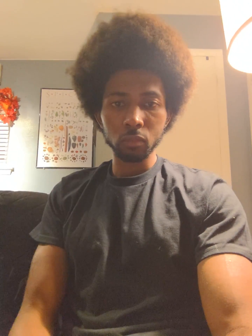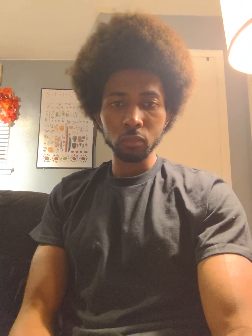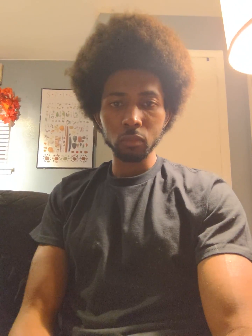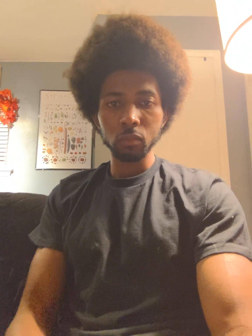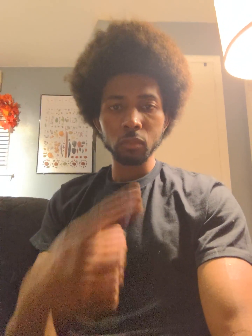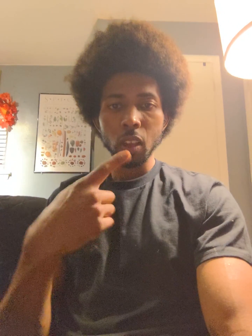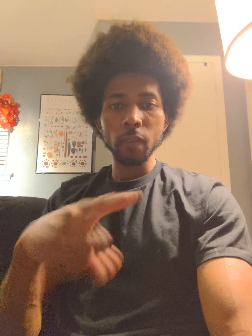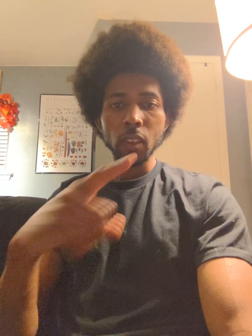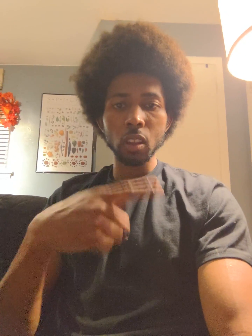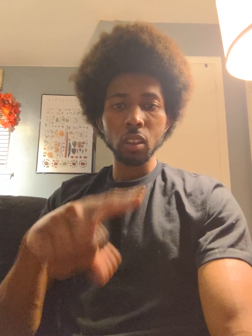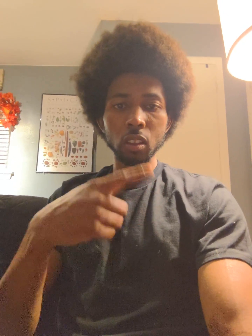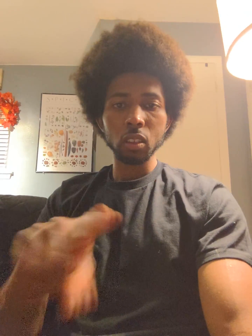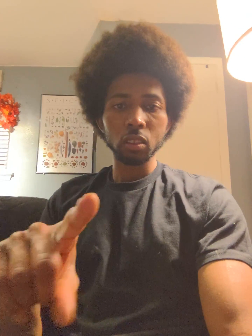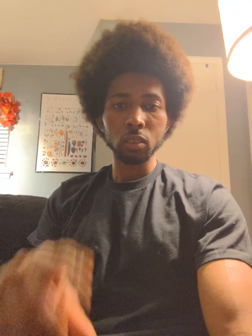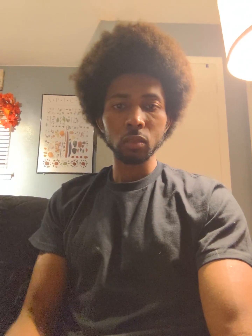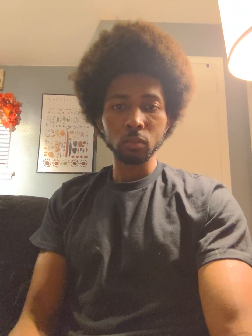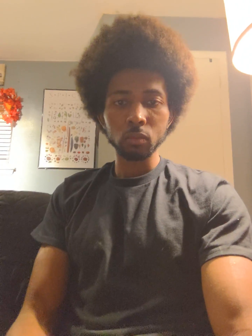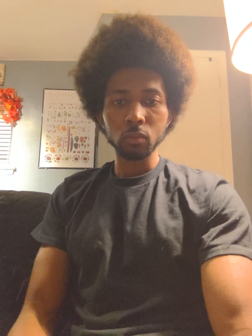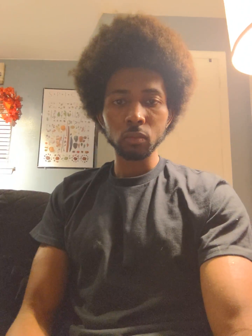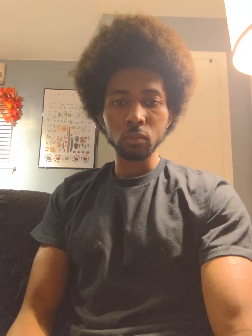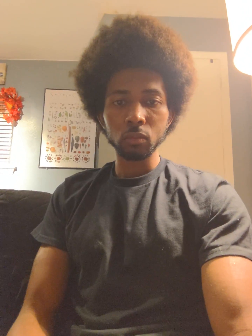knife